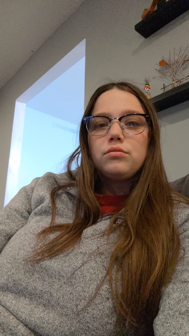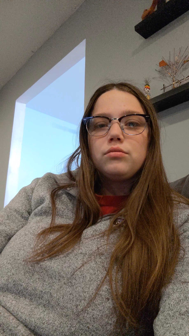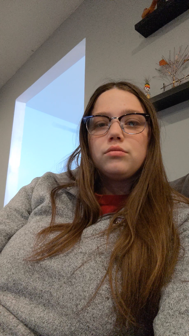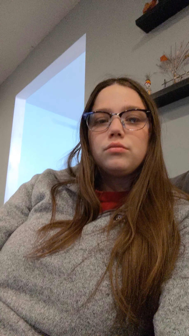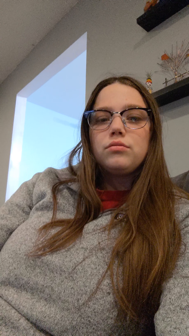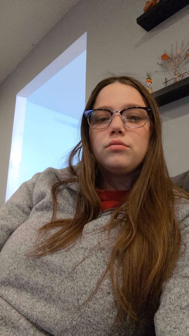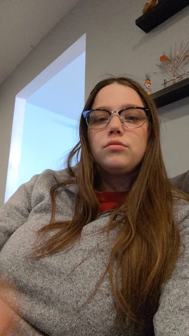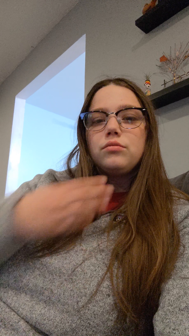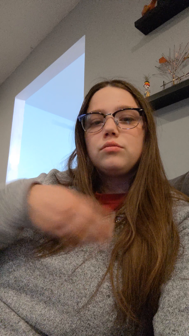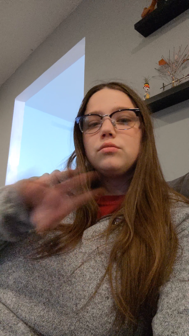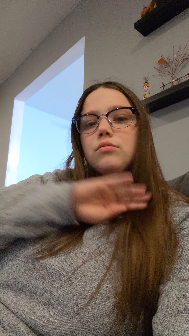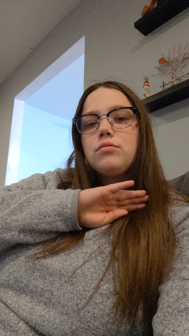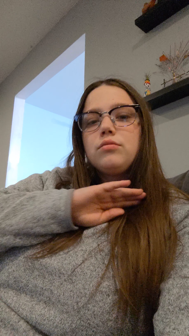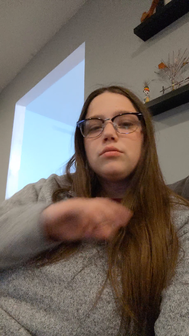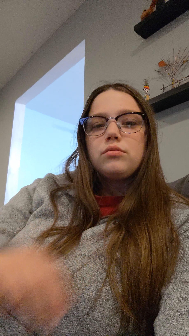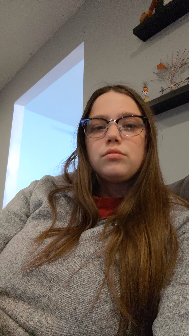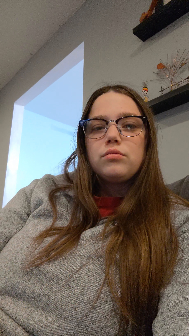scarf